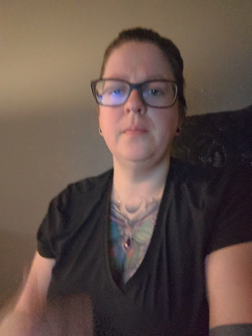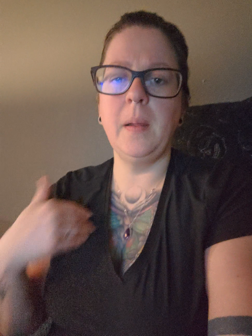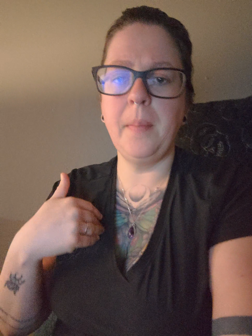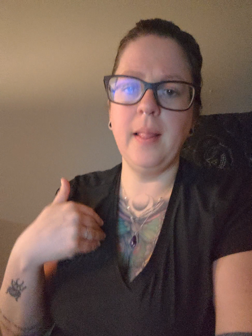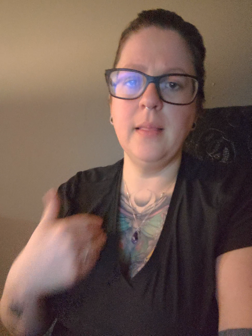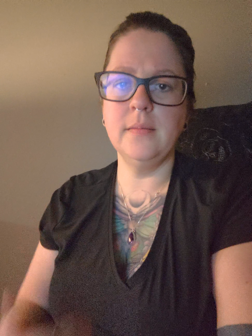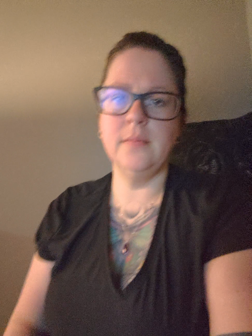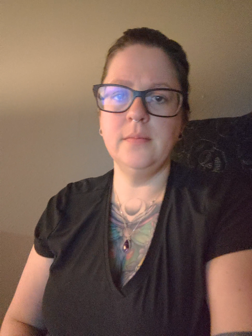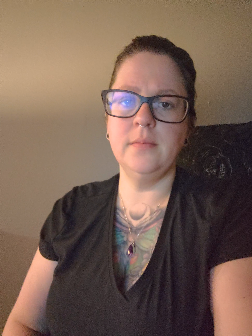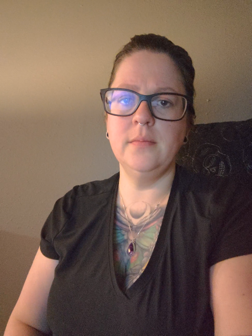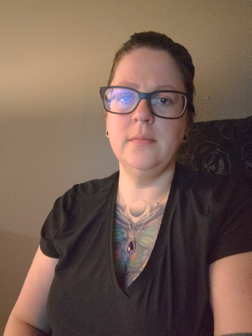animal